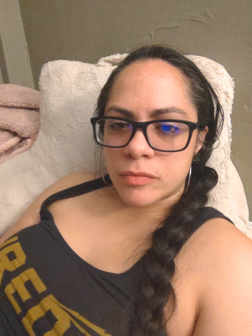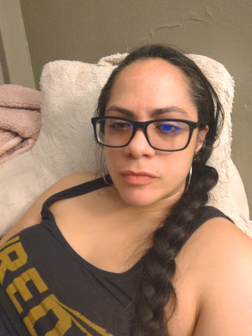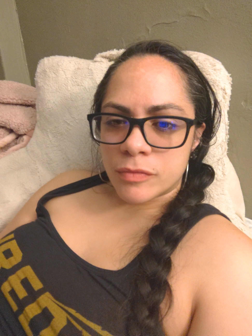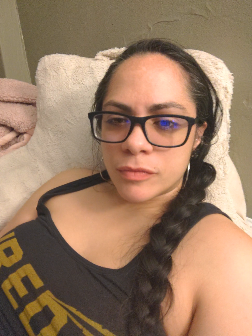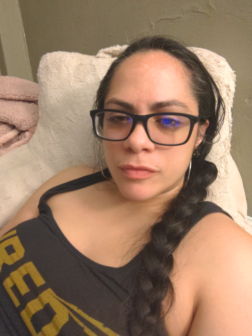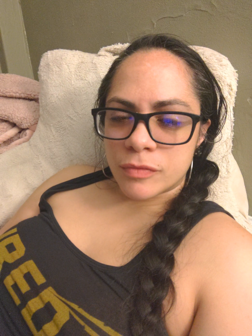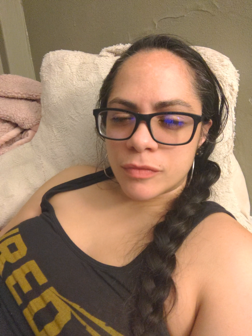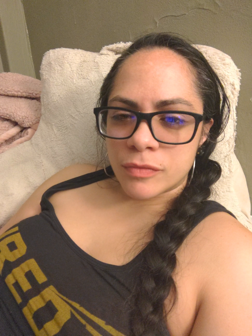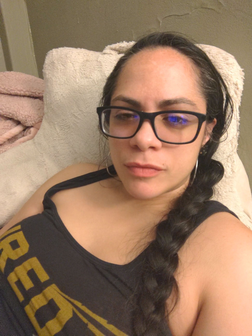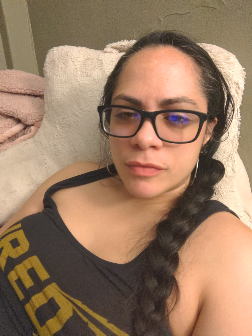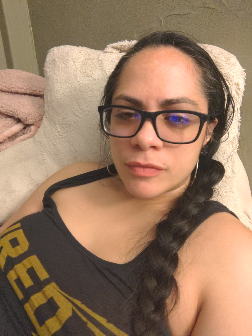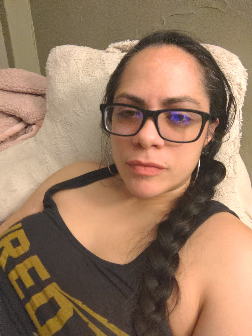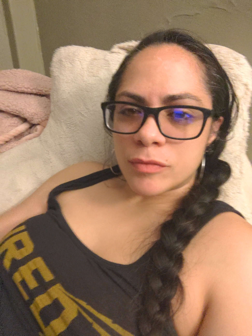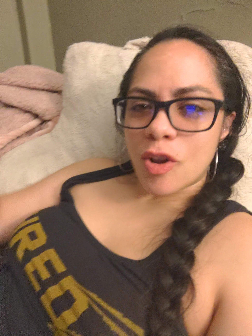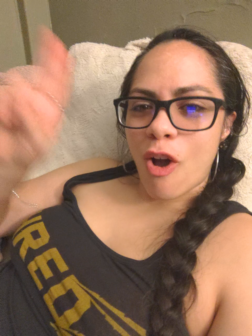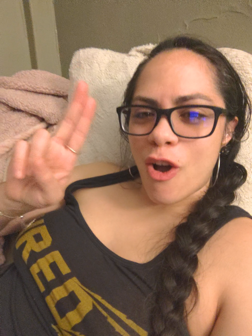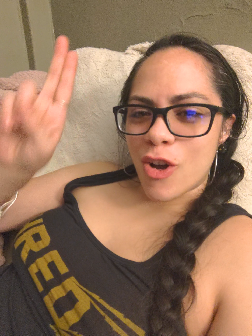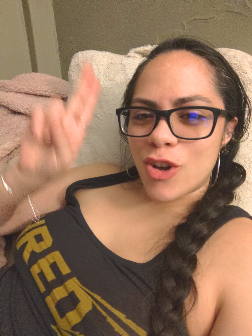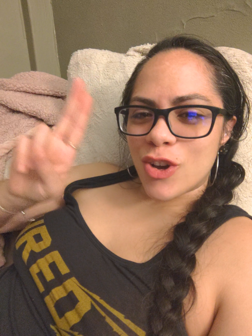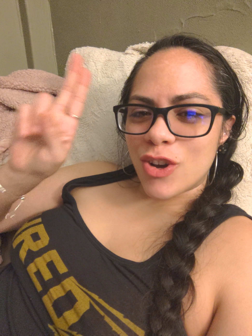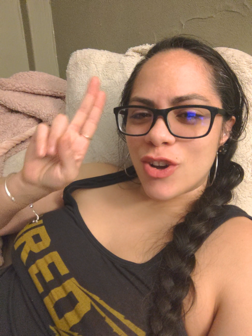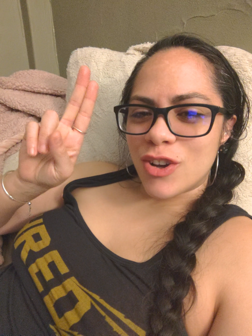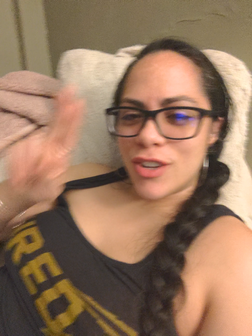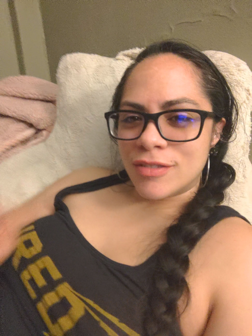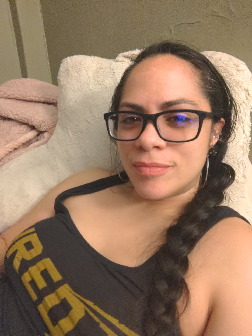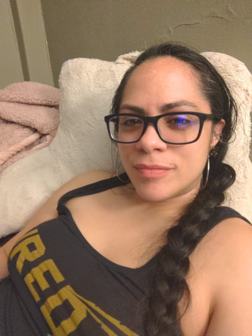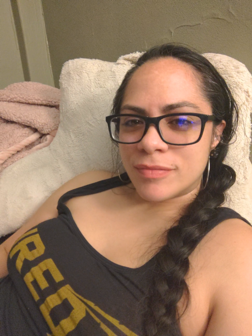uncle